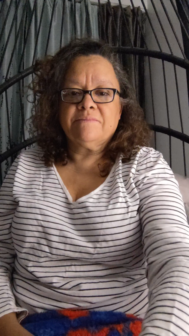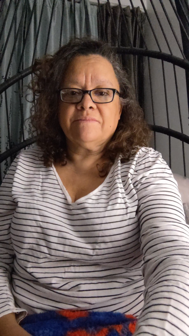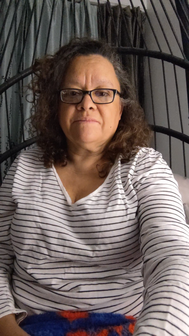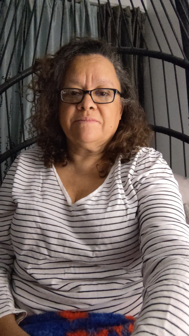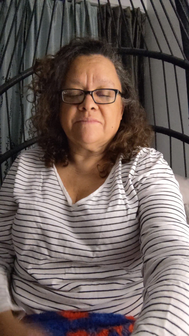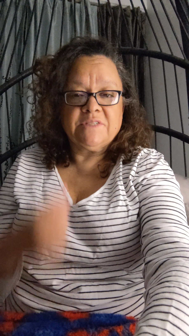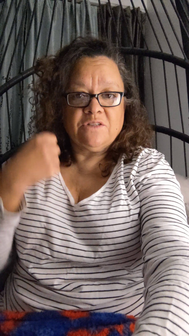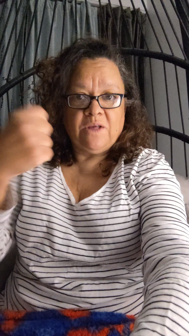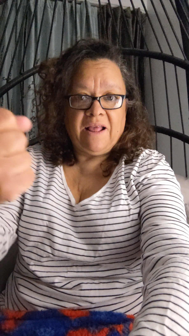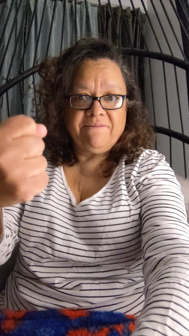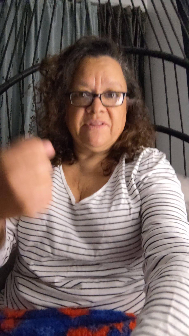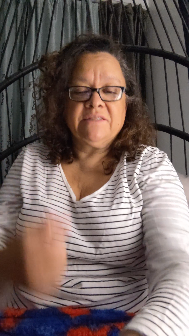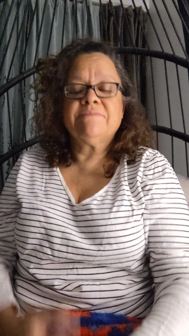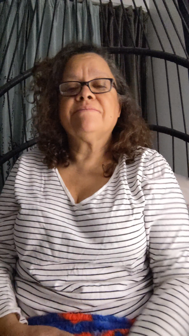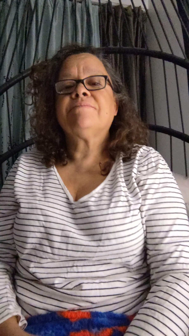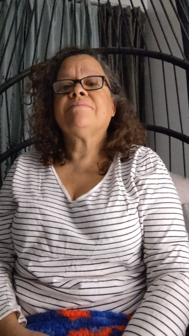drive